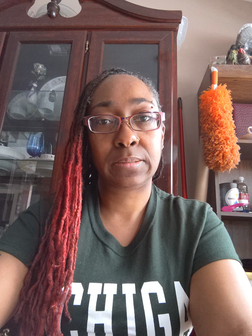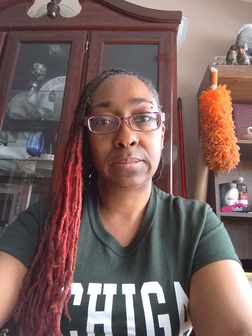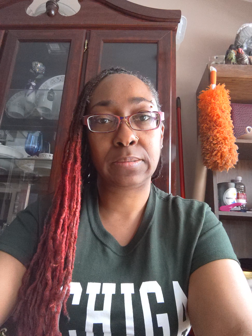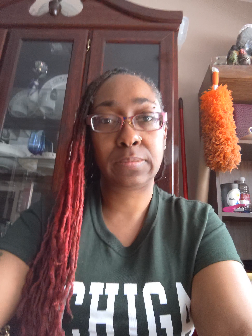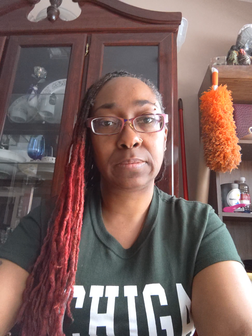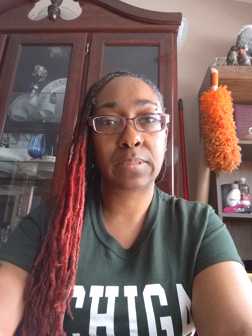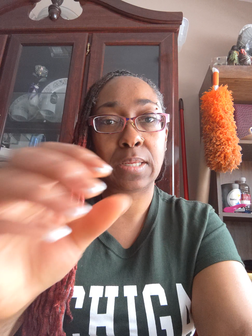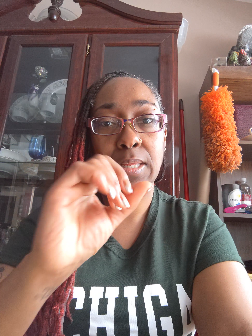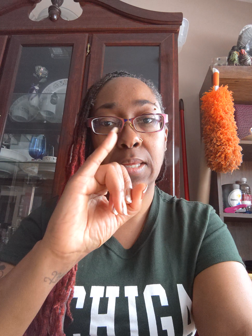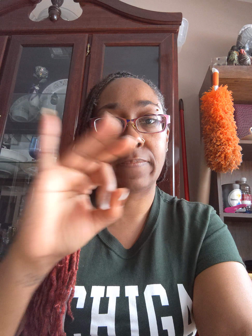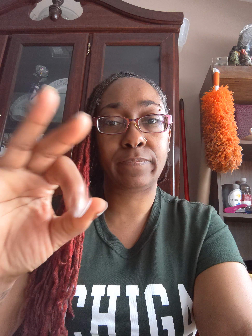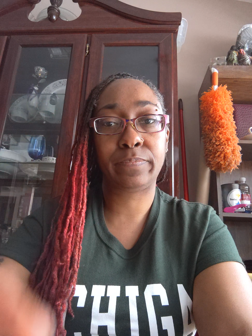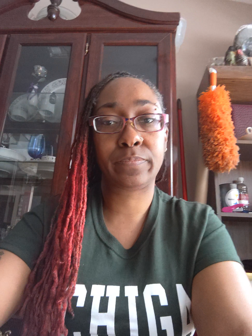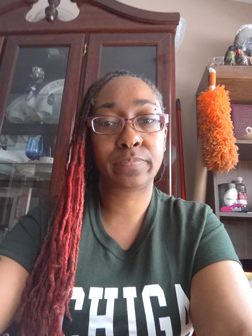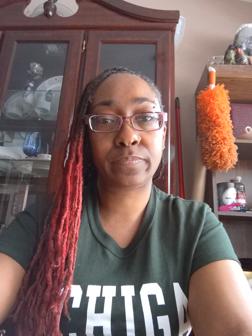if